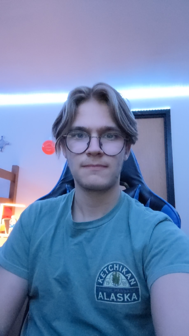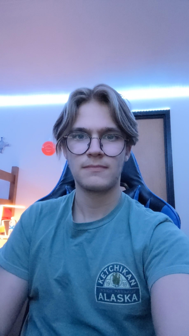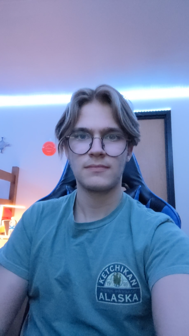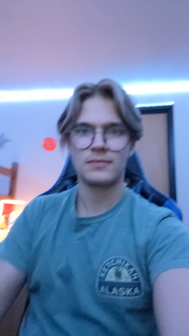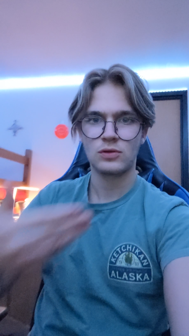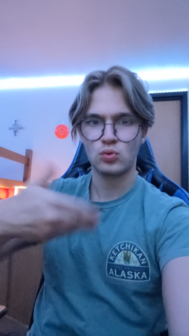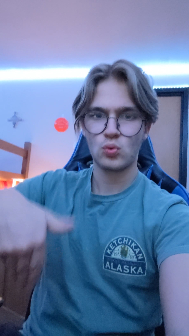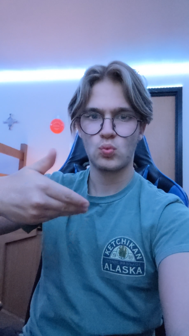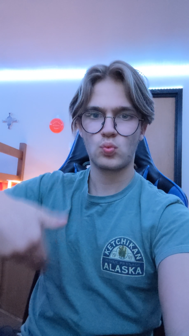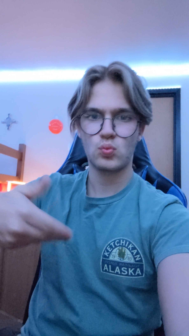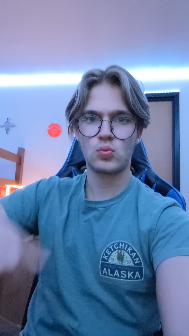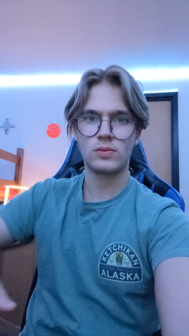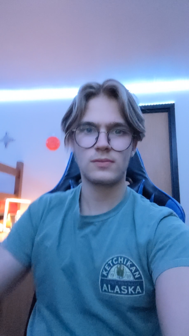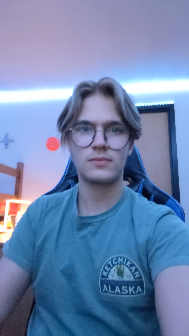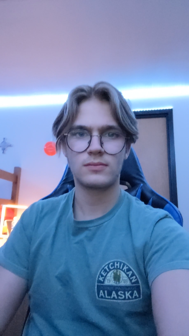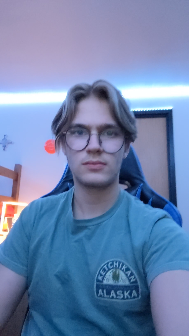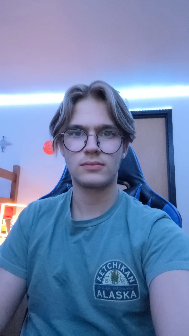shorts